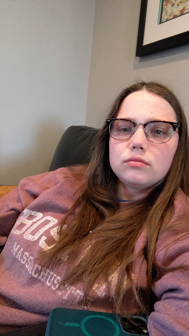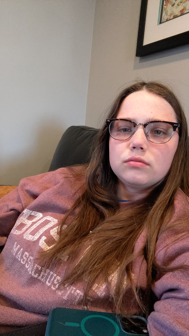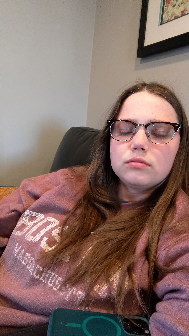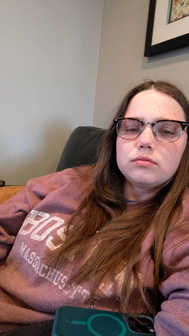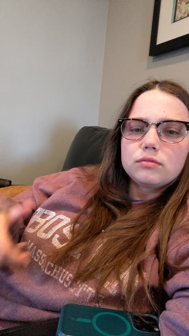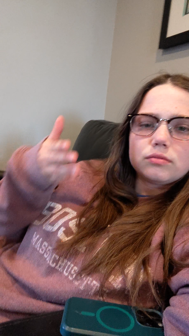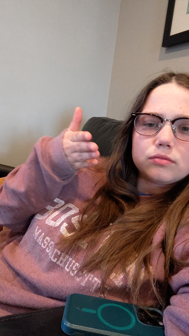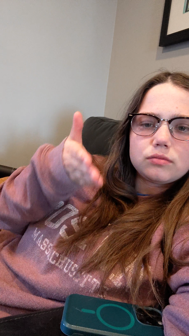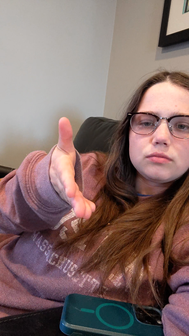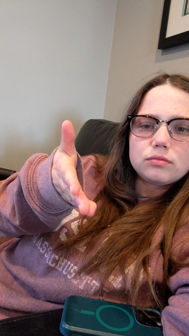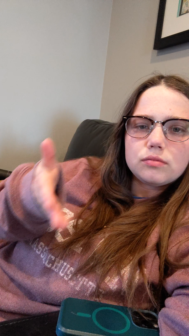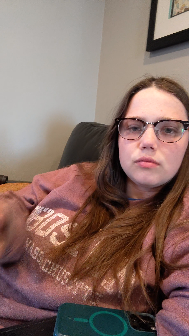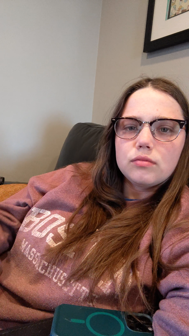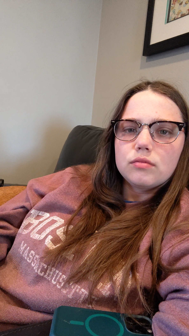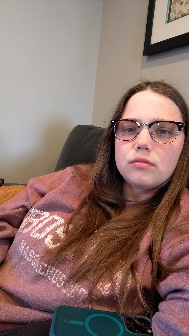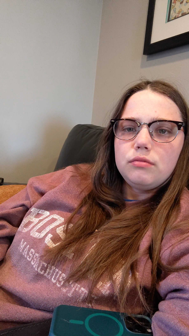oven